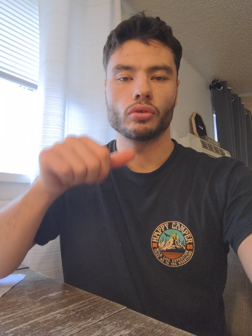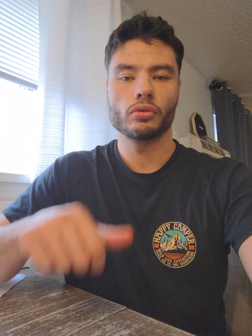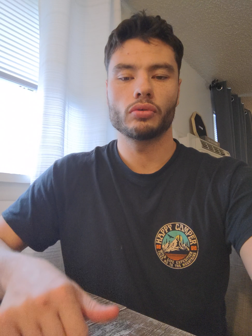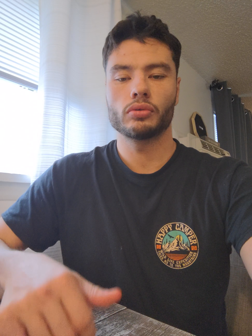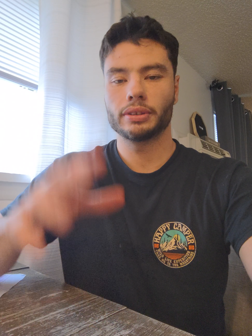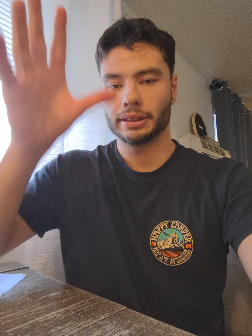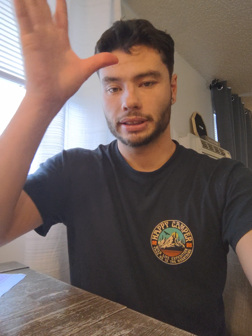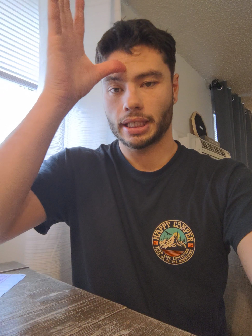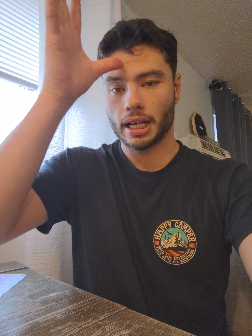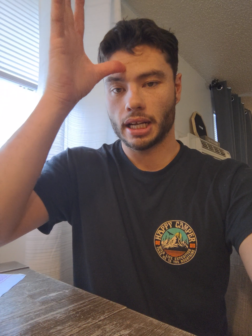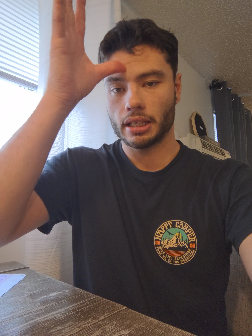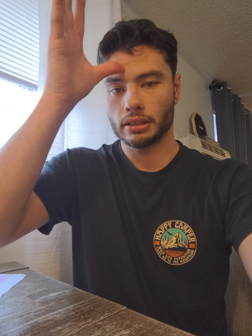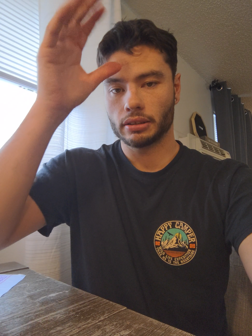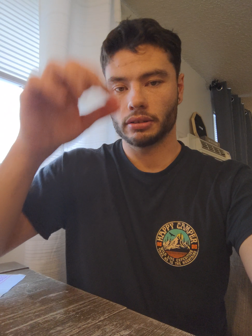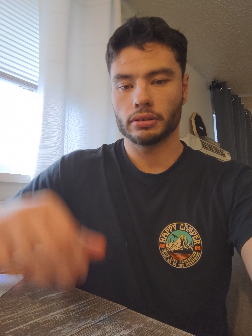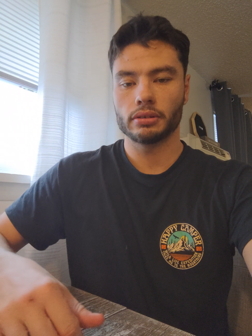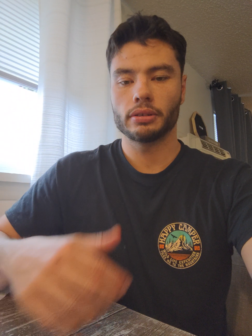dad